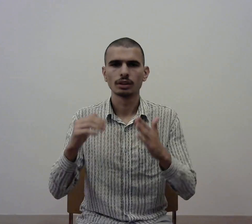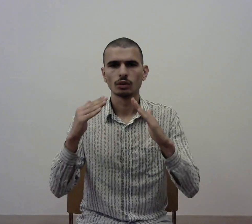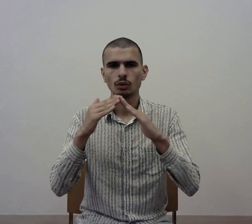ev